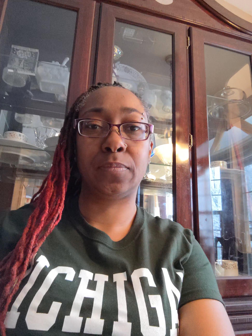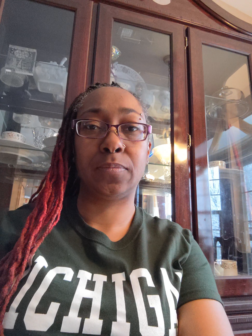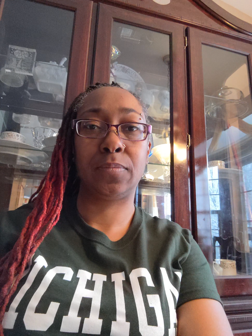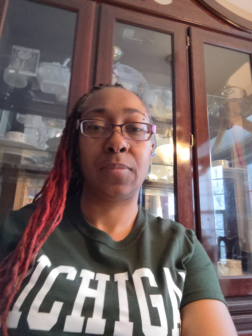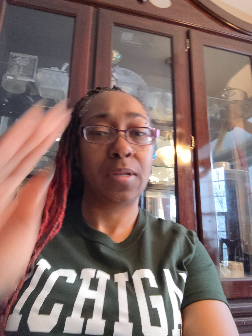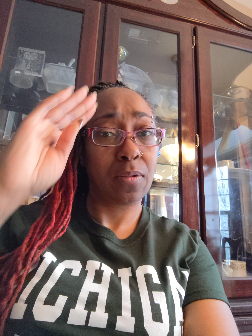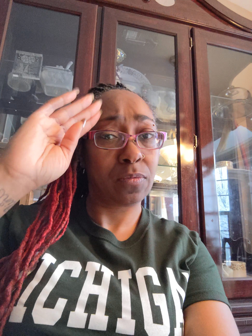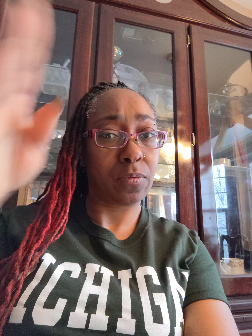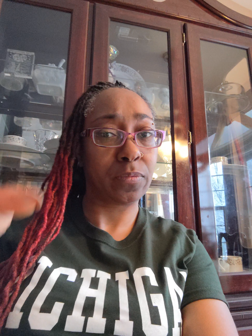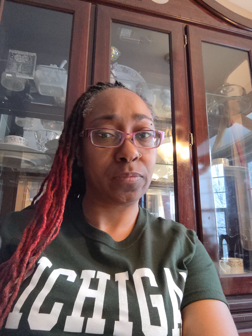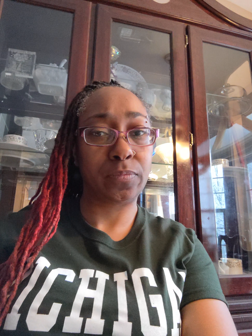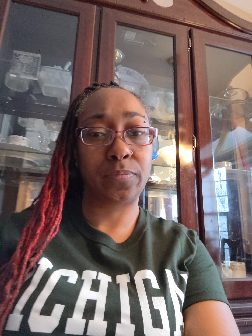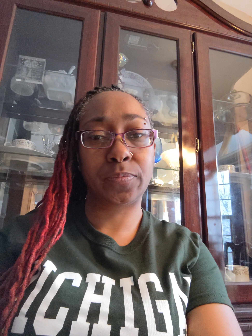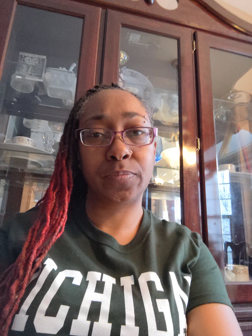hello